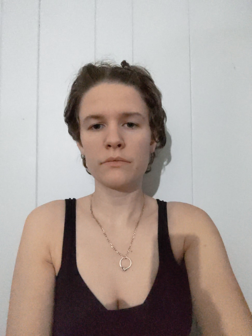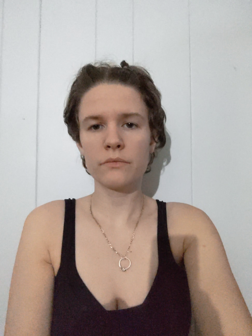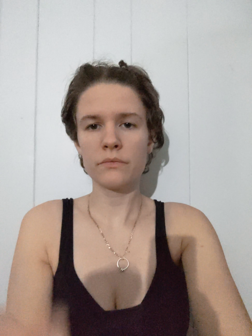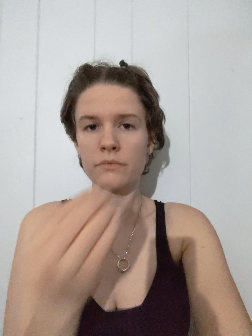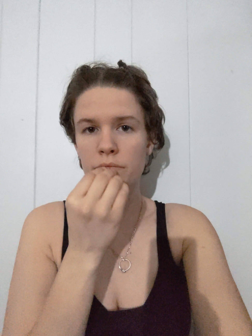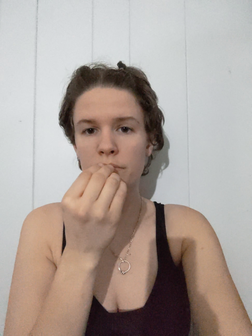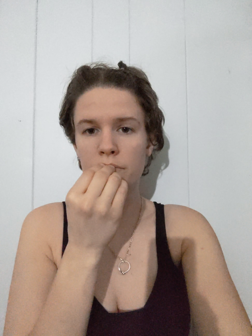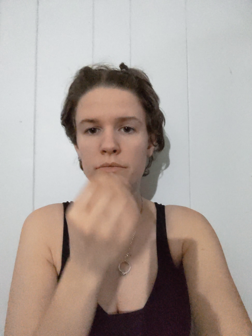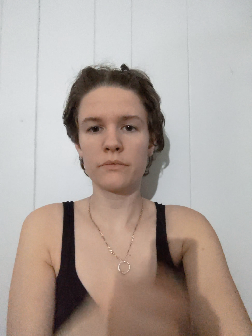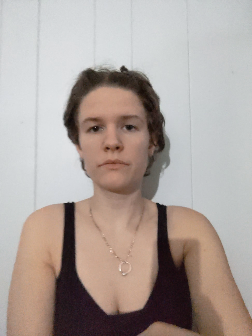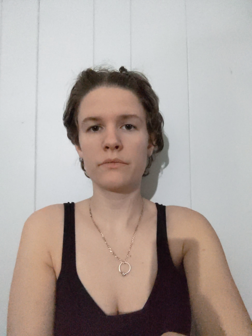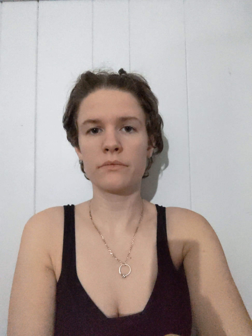food